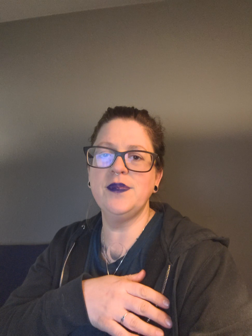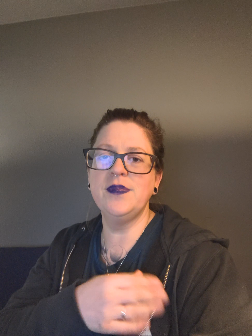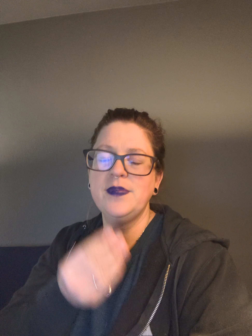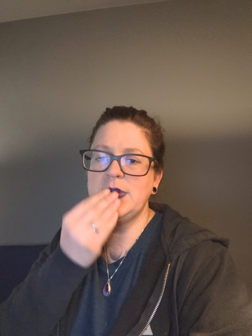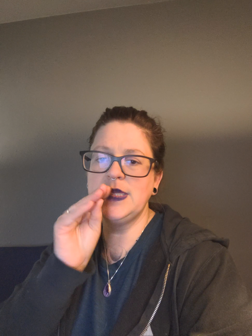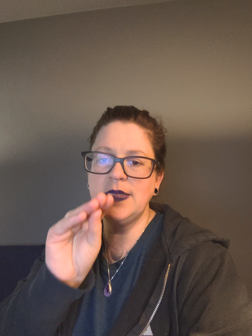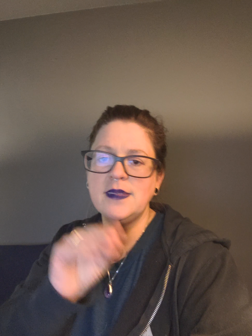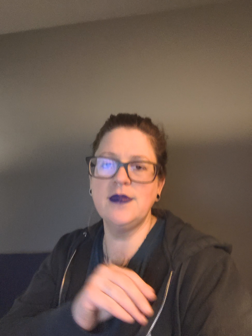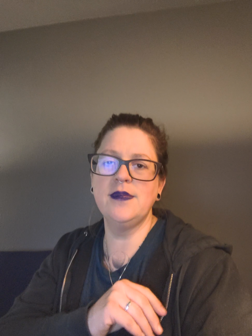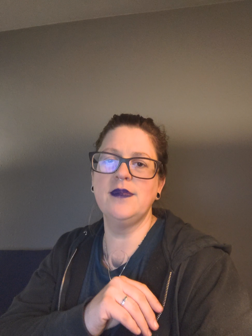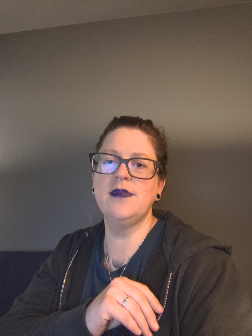kiss